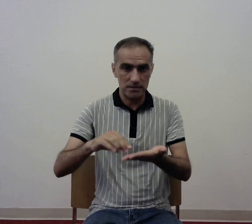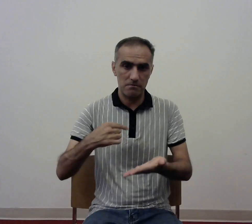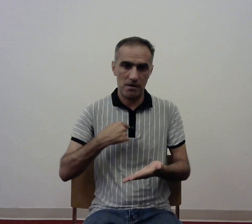mən